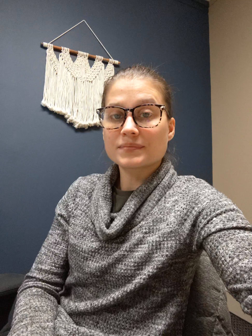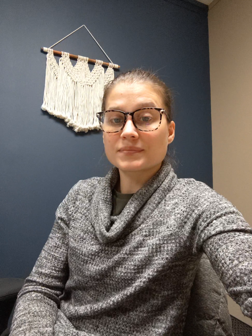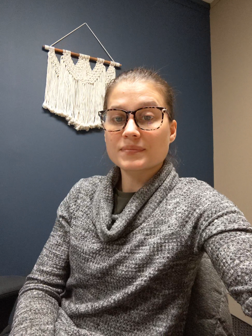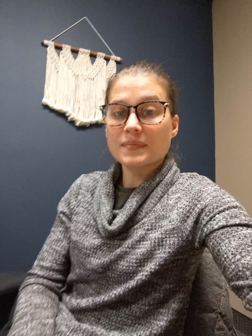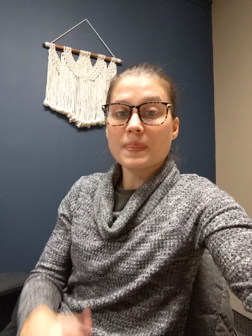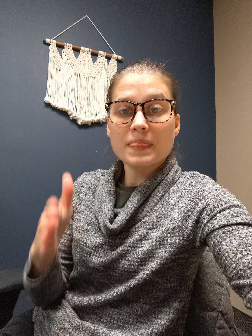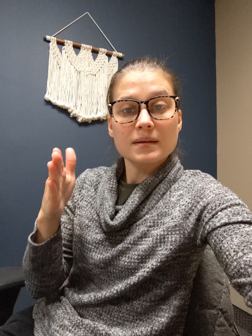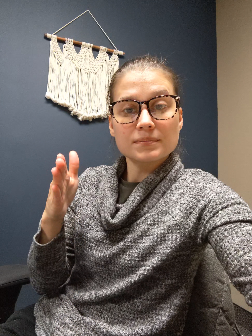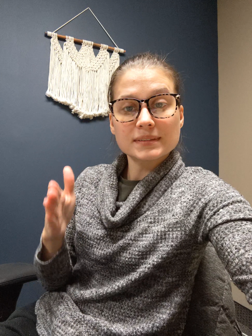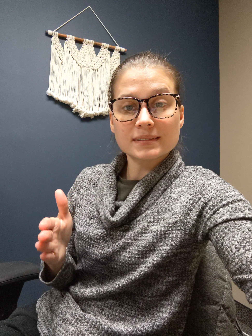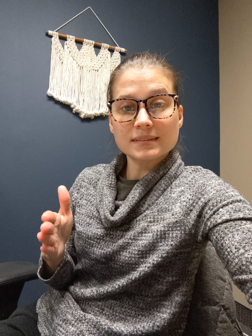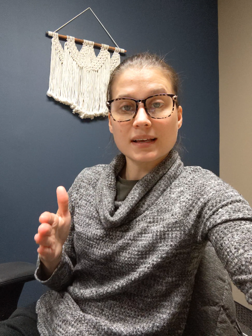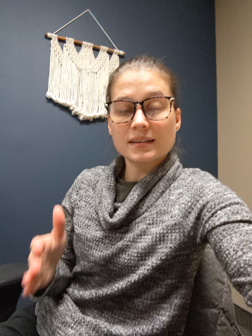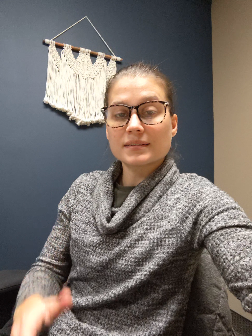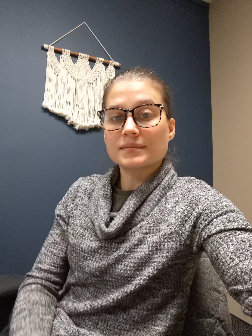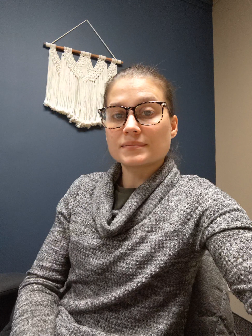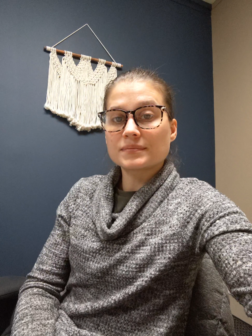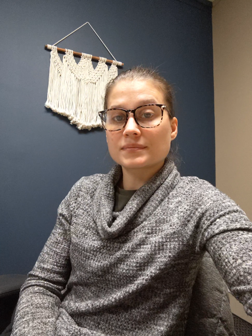beside